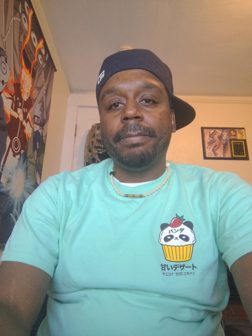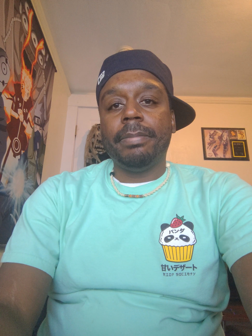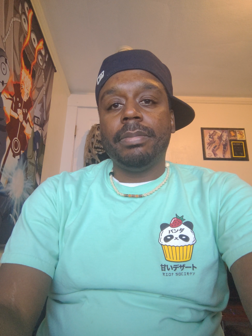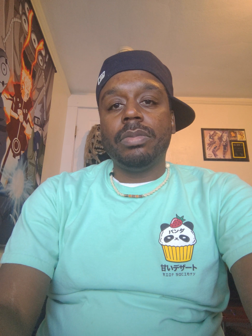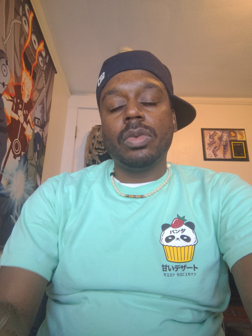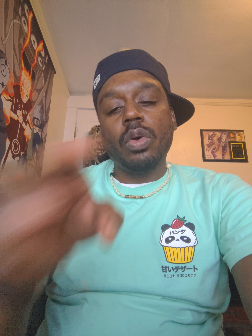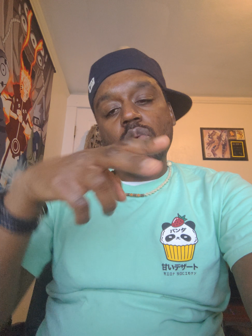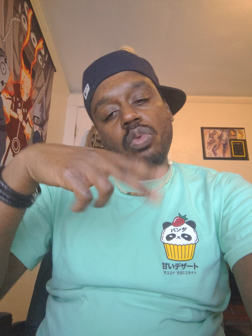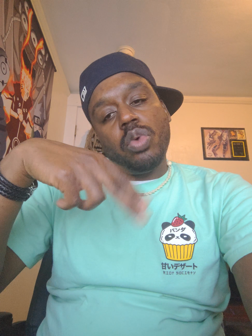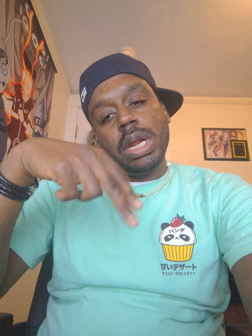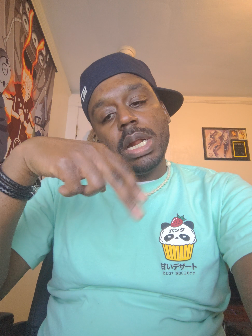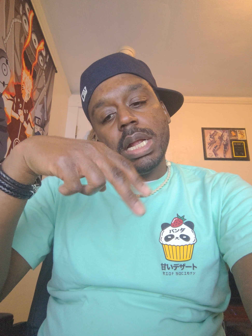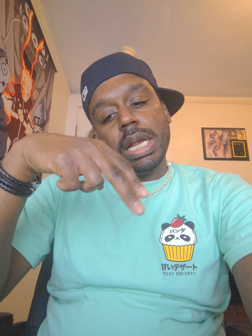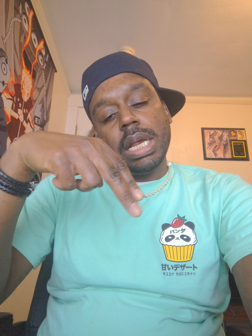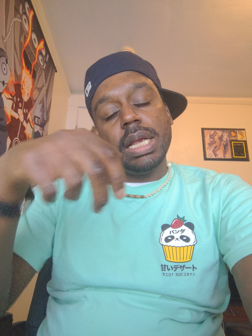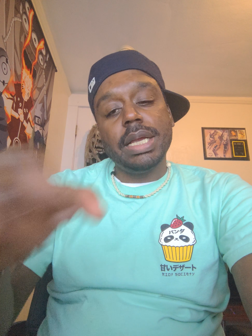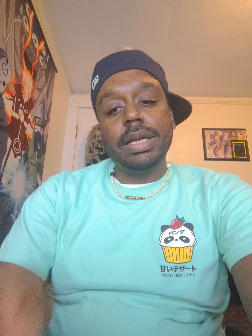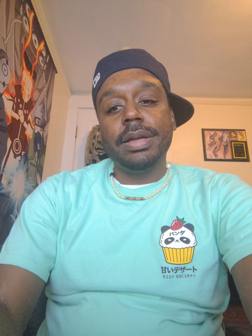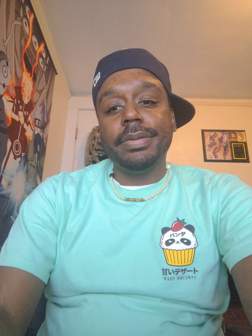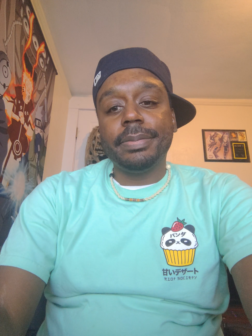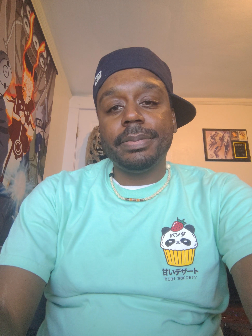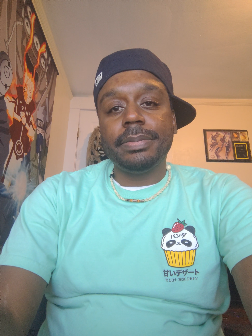read